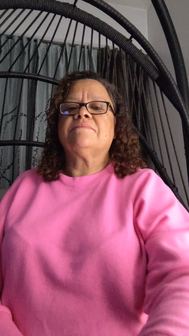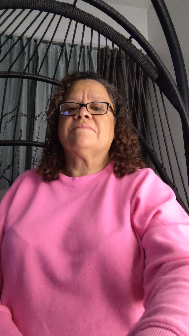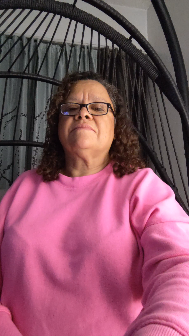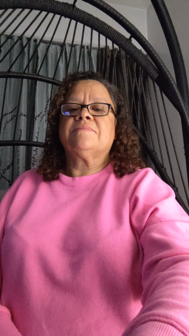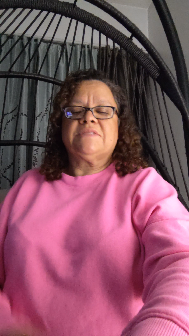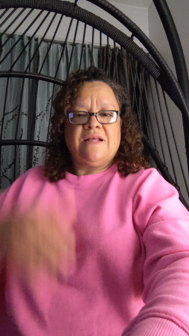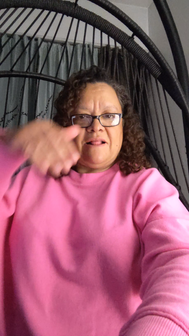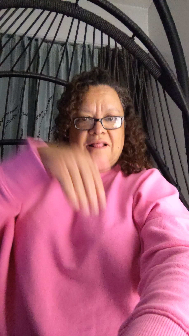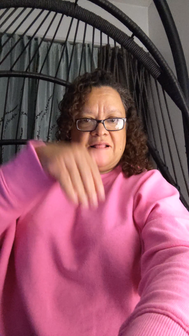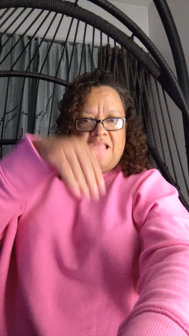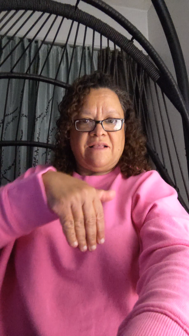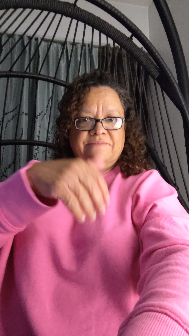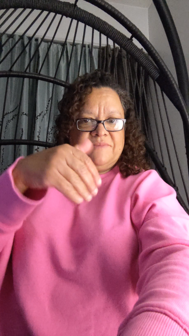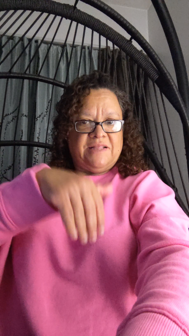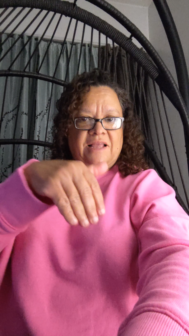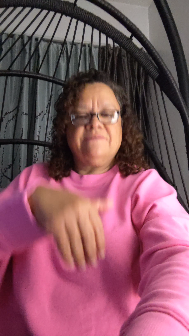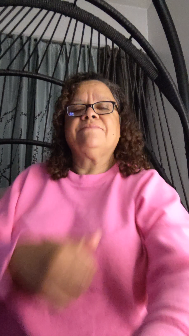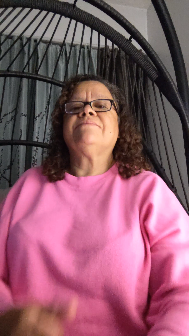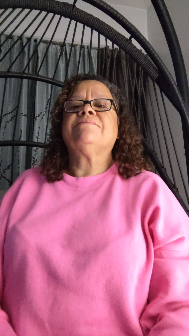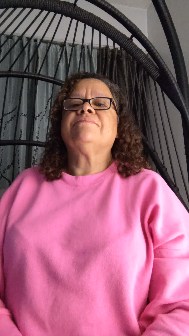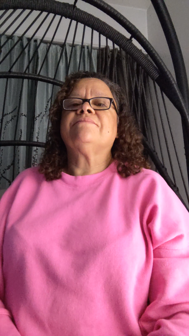night night